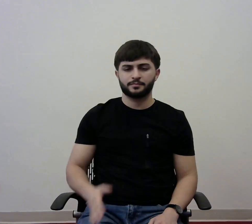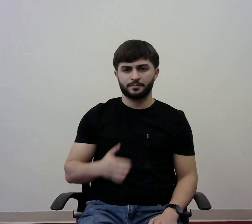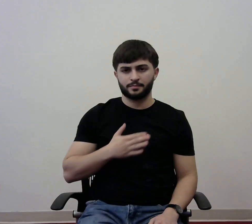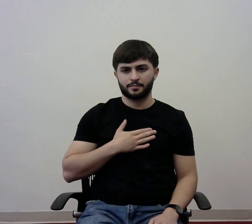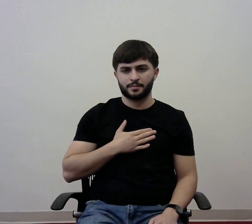mən